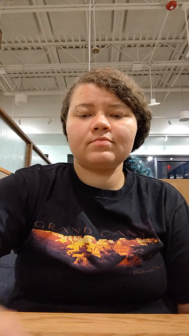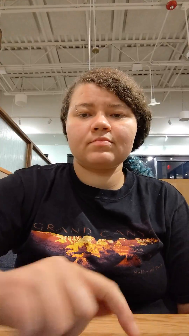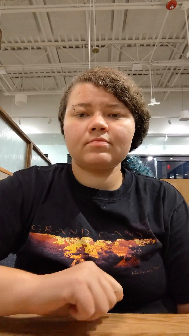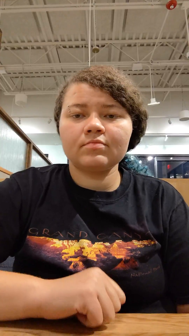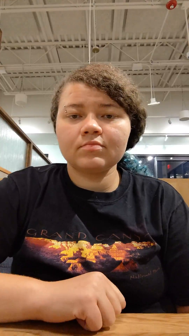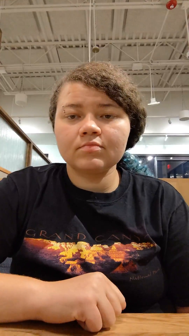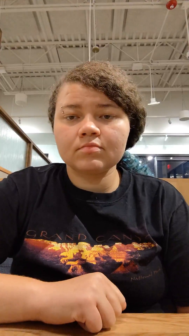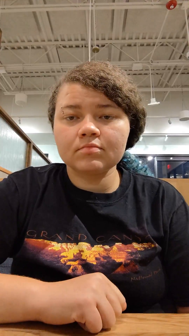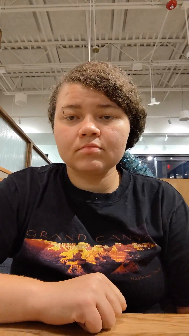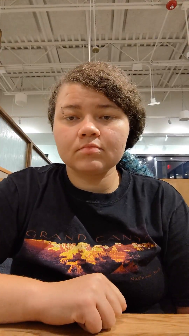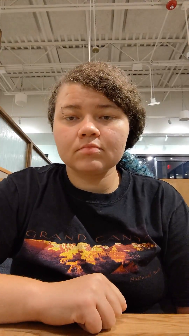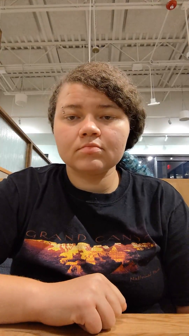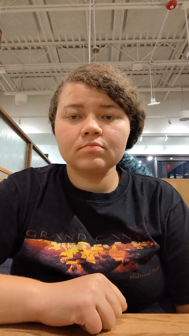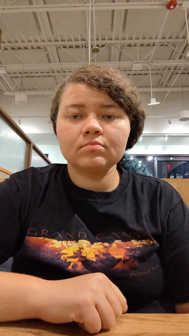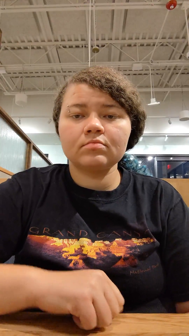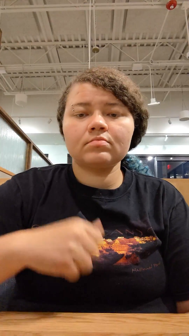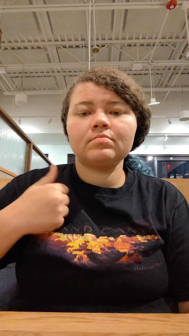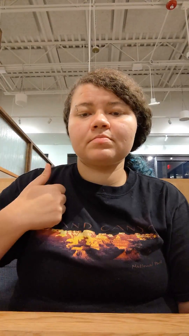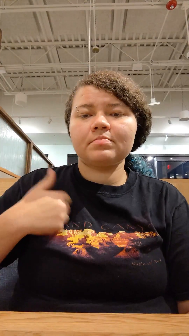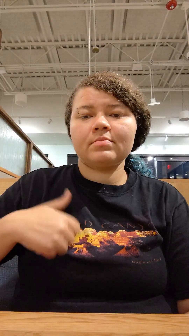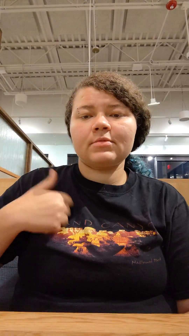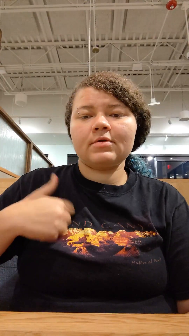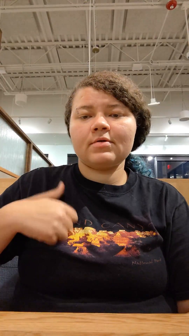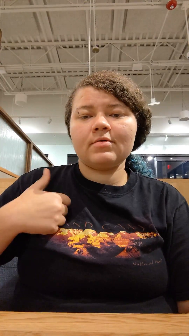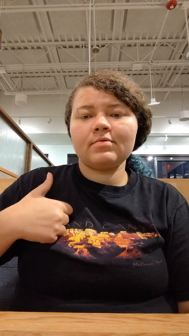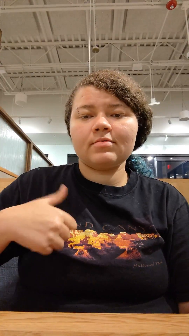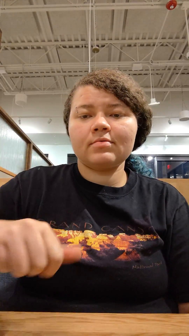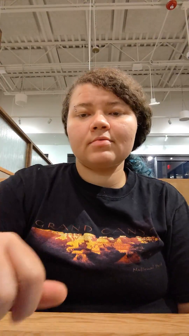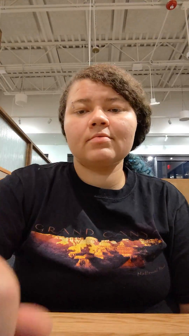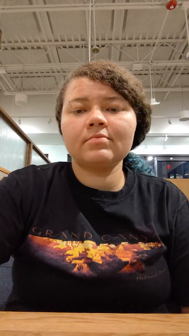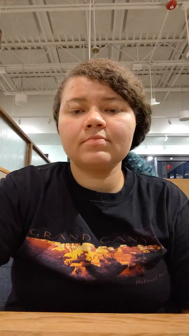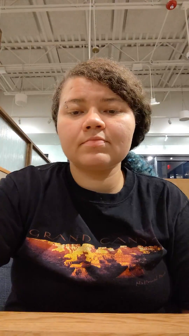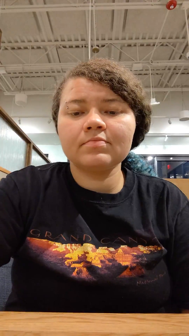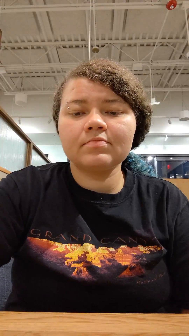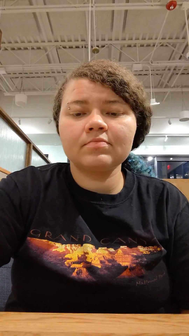bathtub